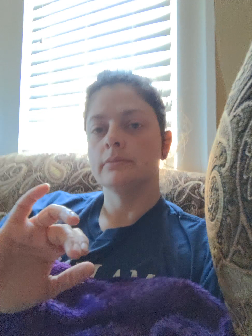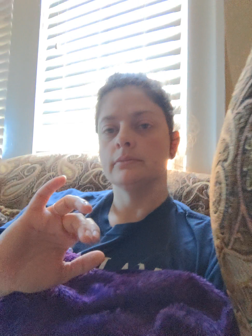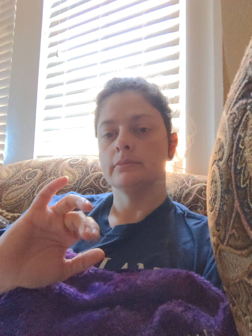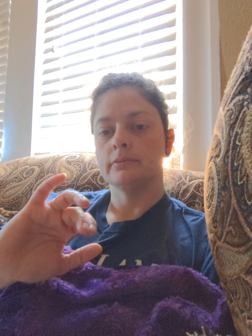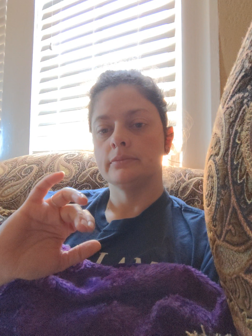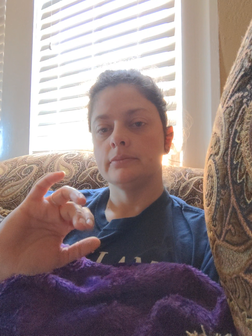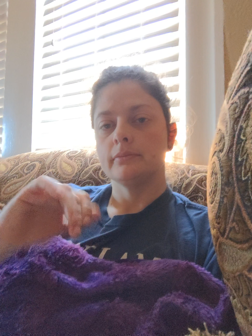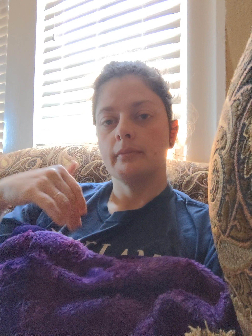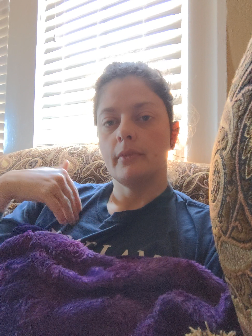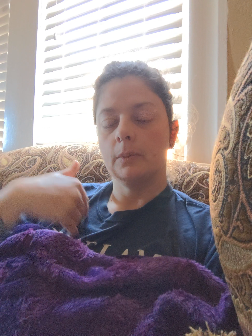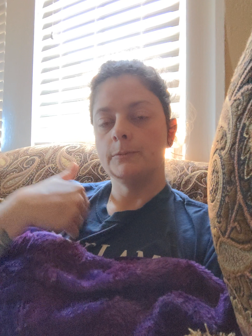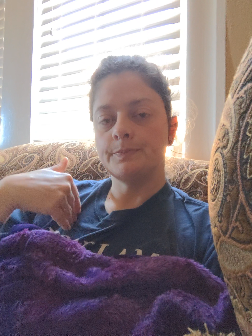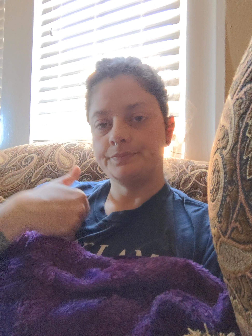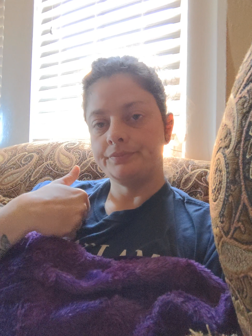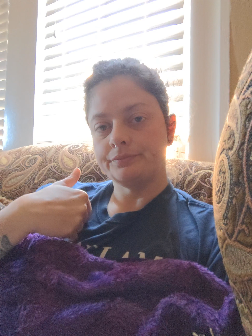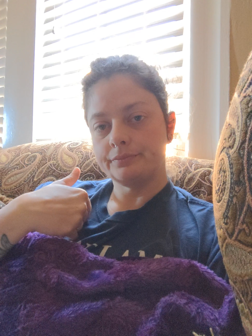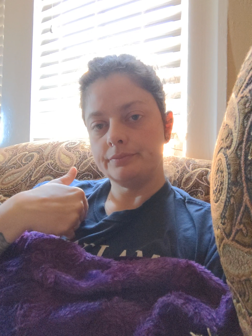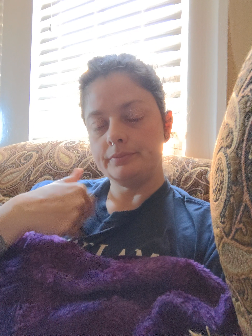animal